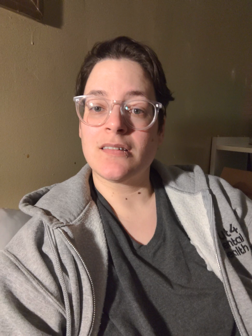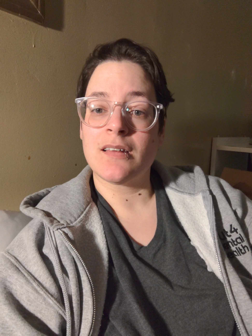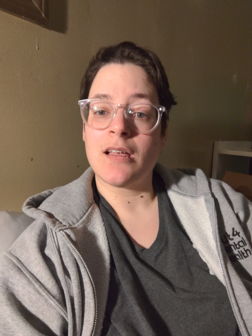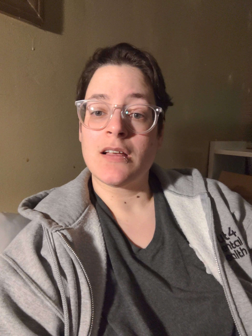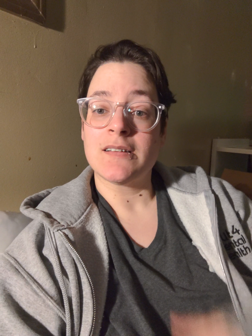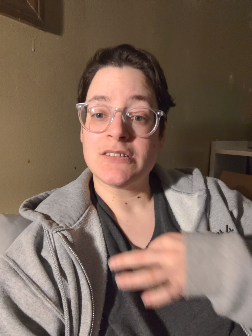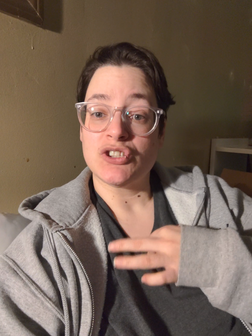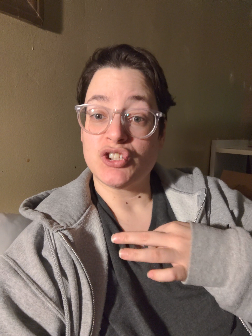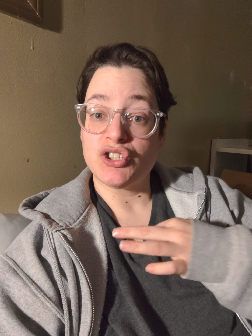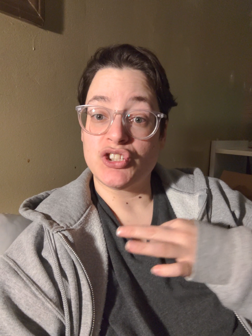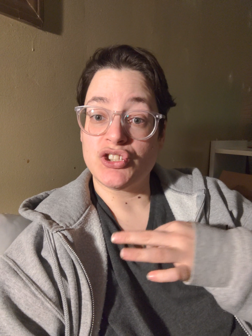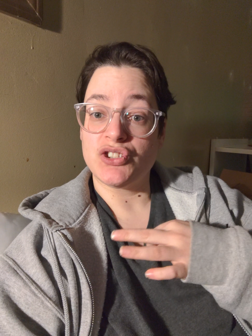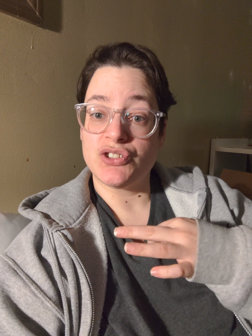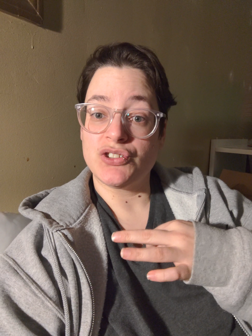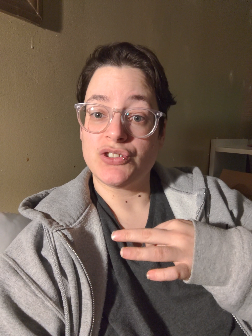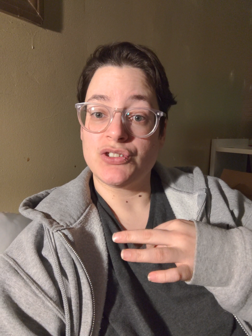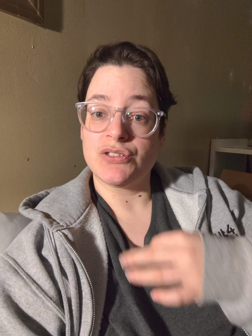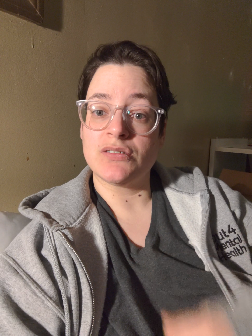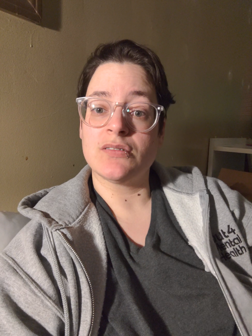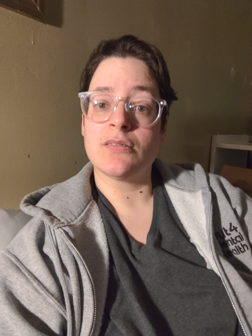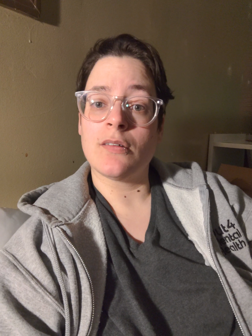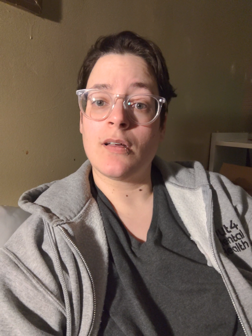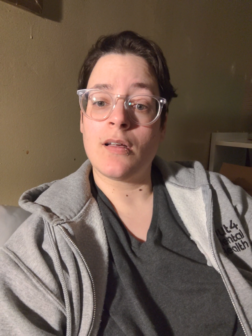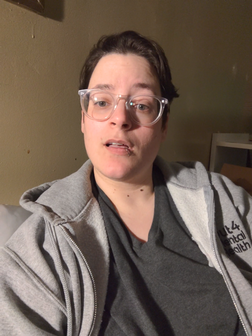shirt